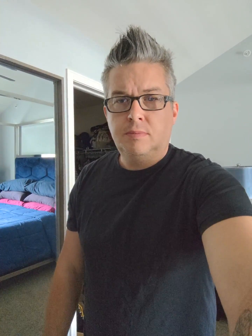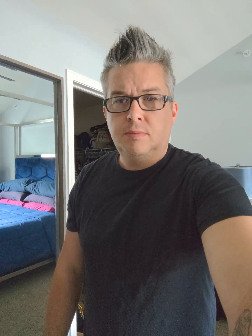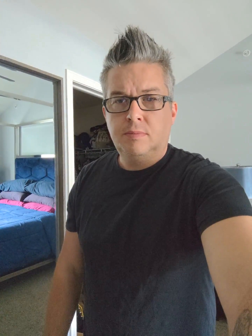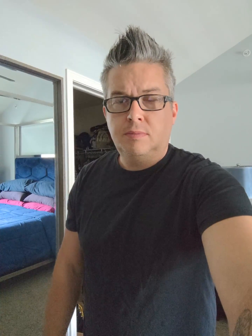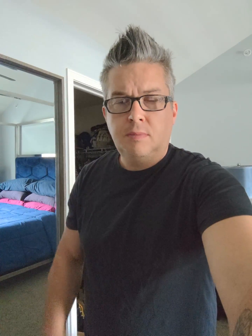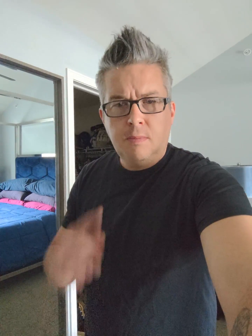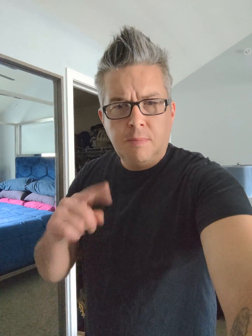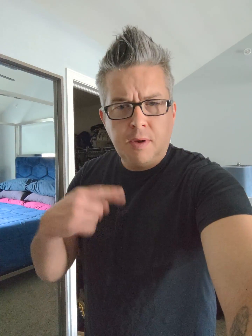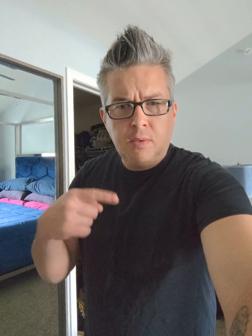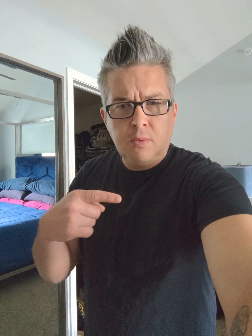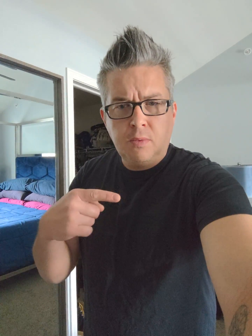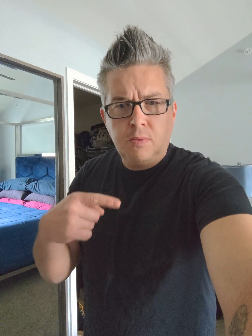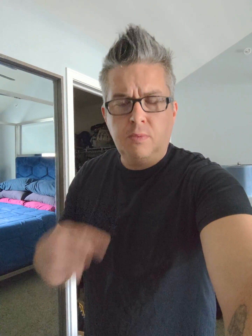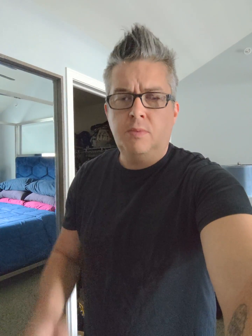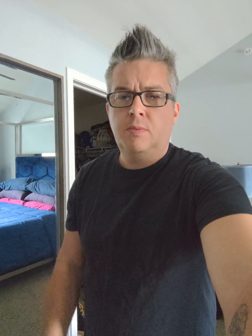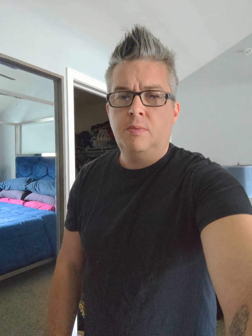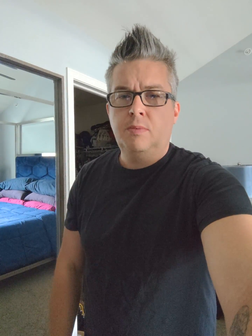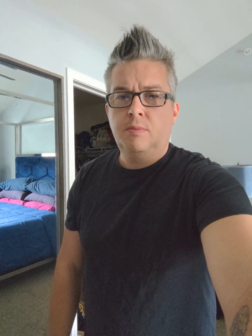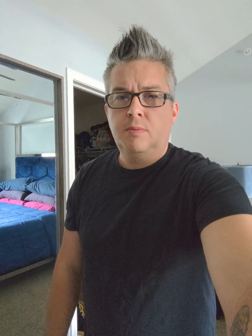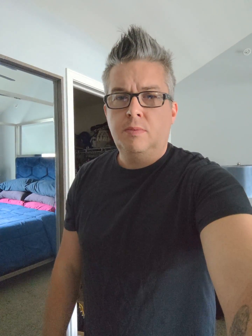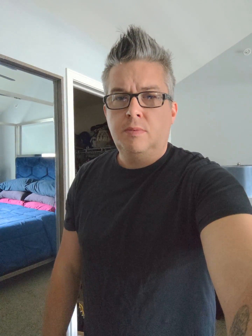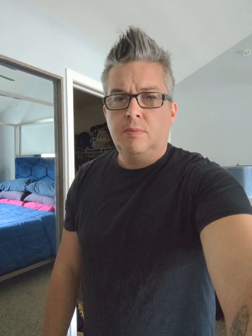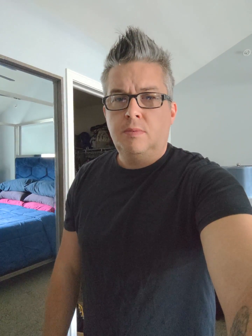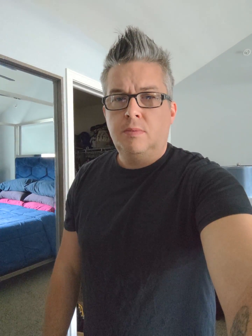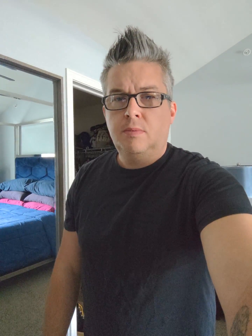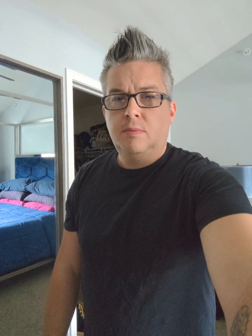about